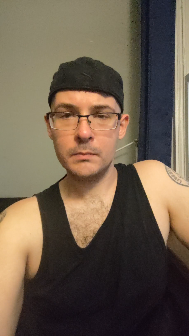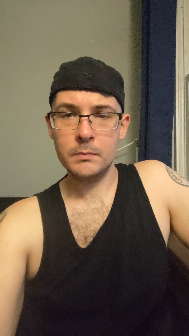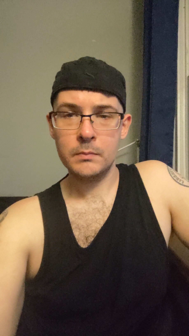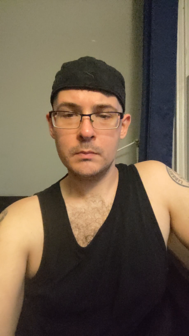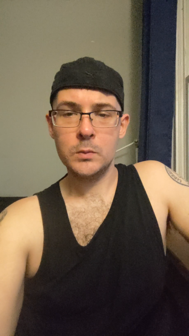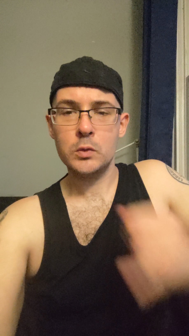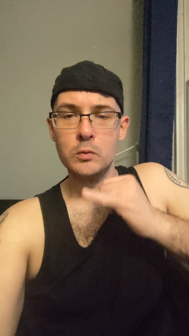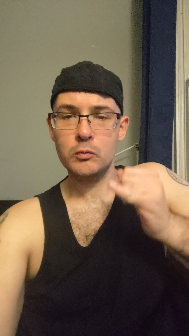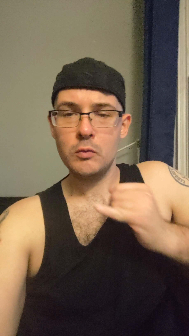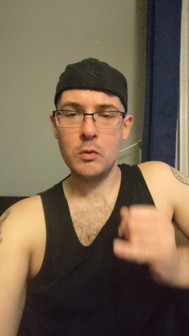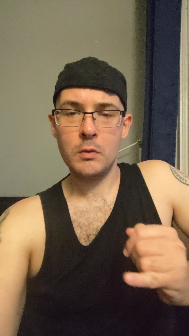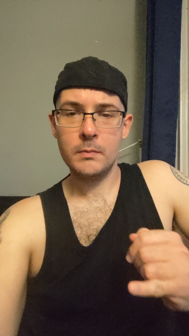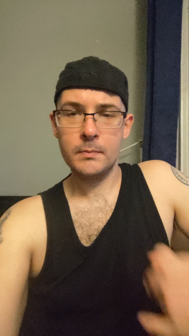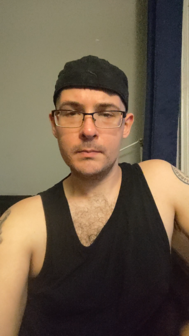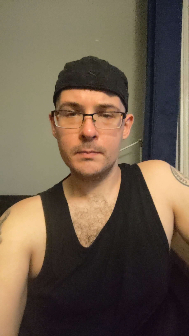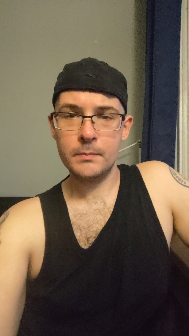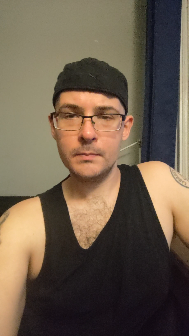draw